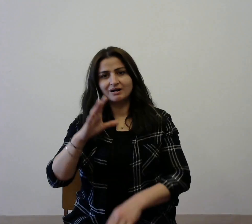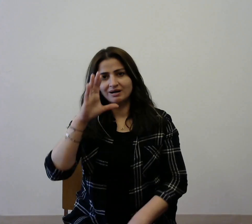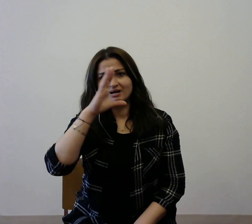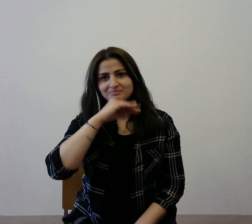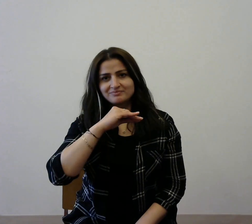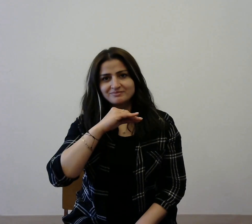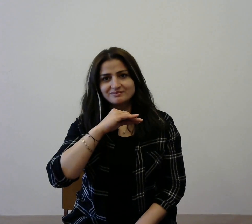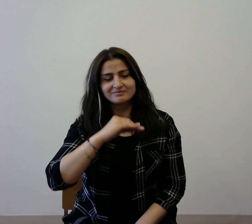edə bilmək